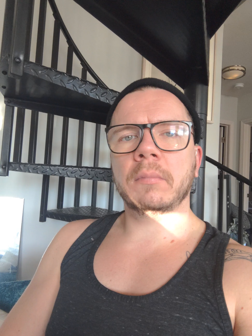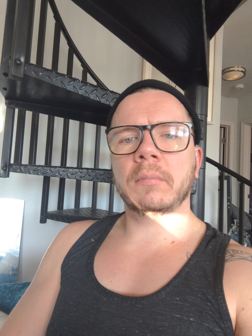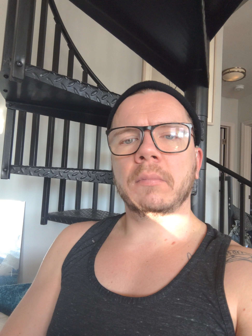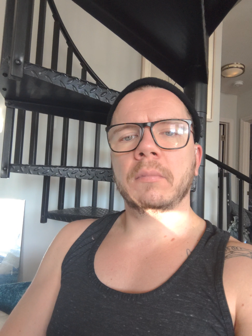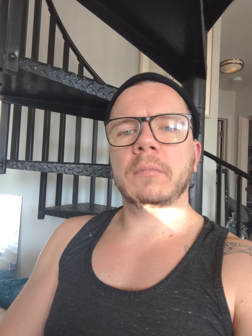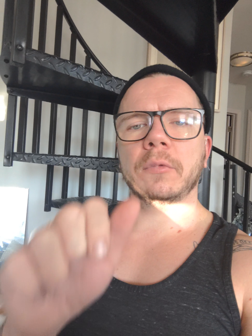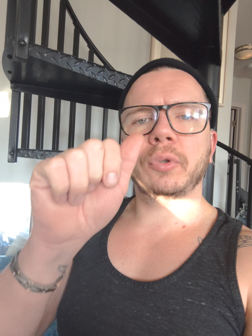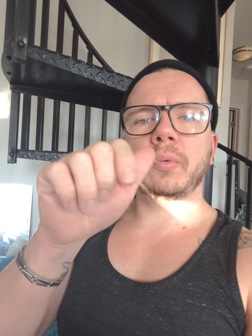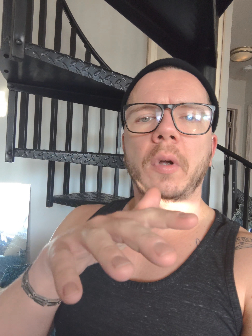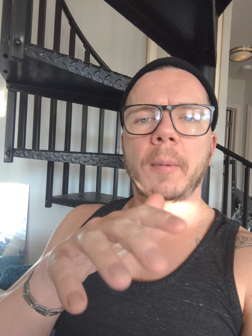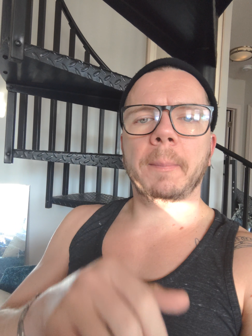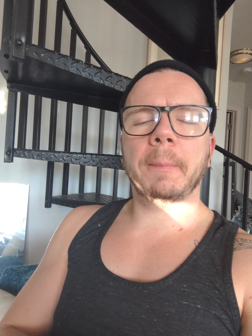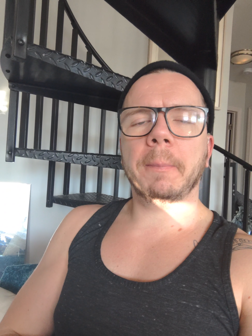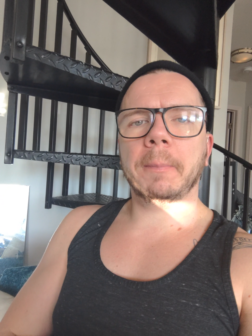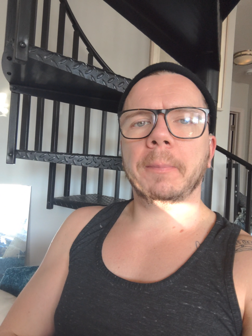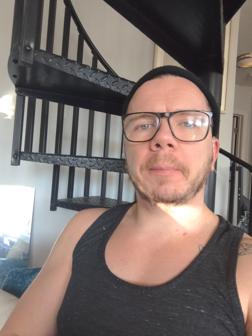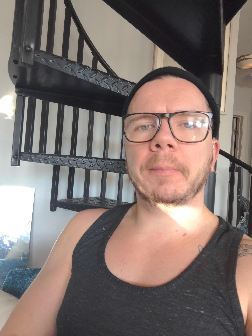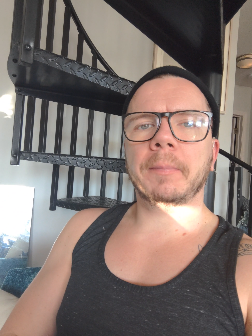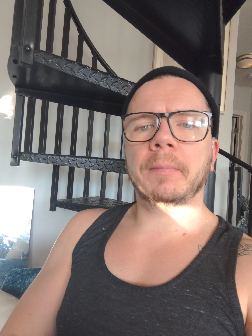drop